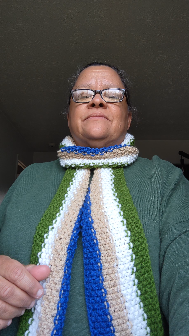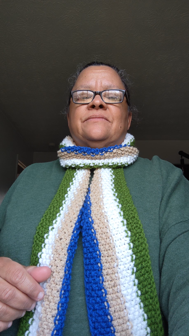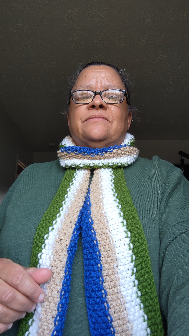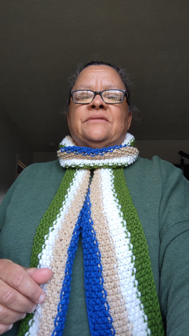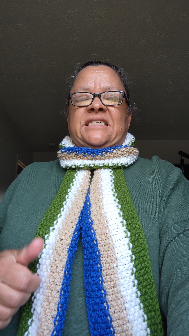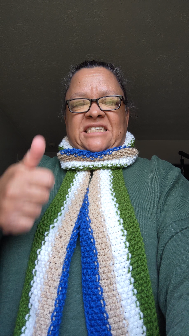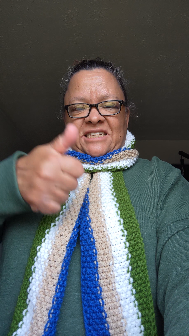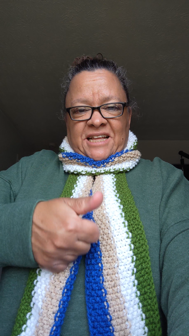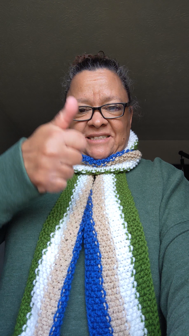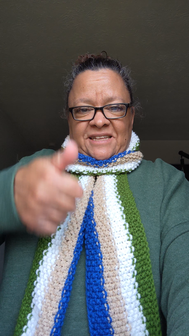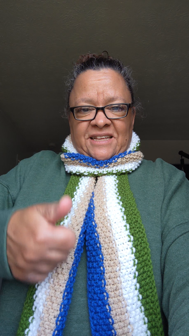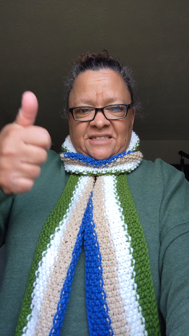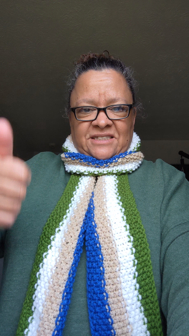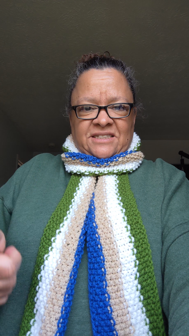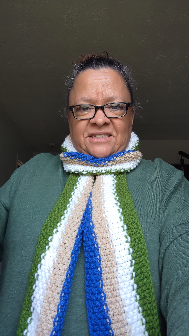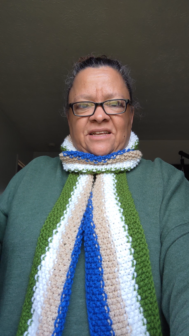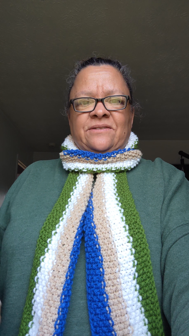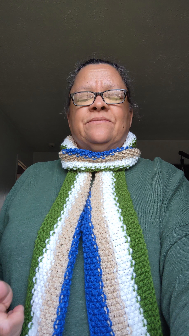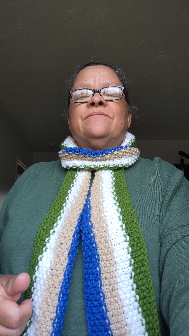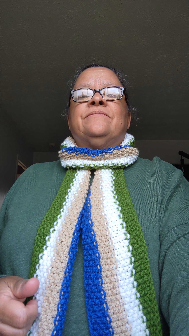each